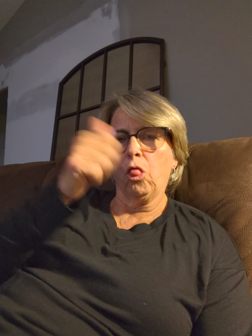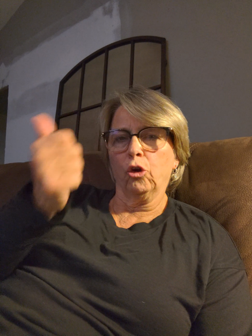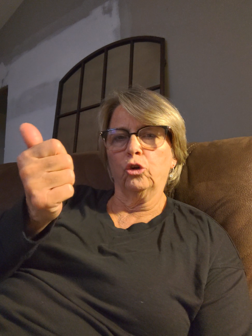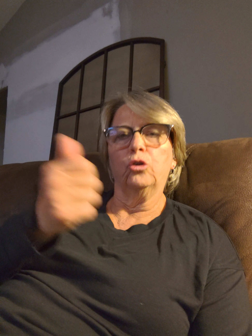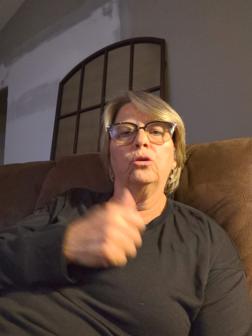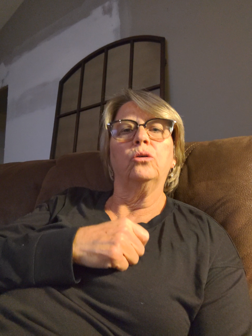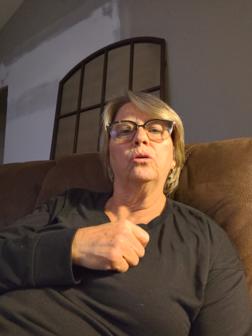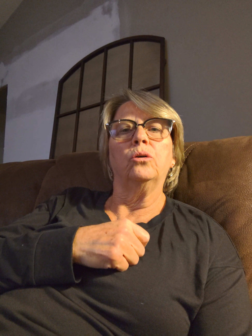another